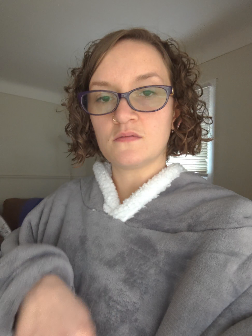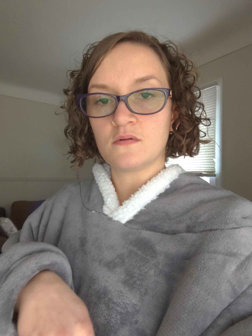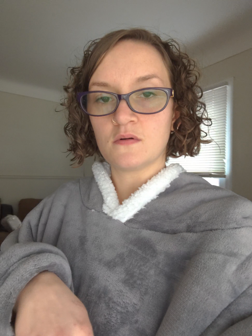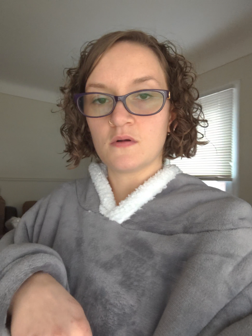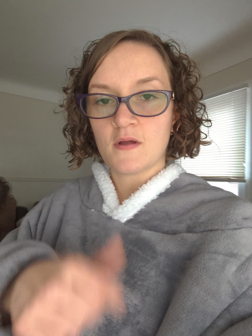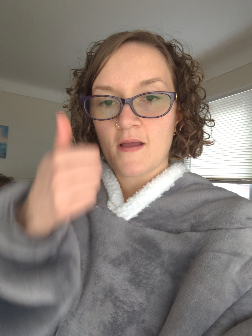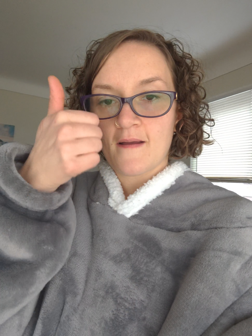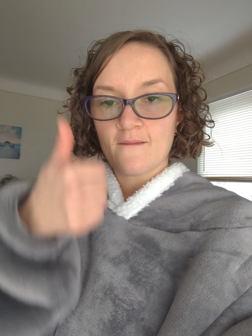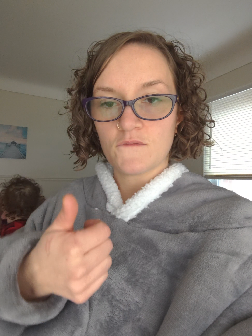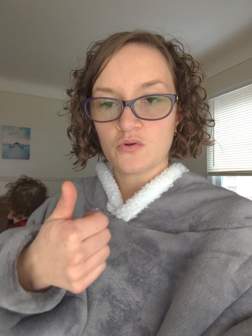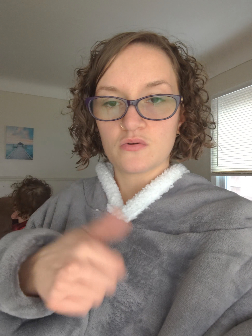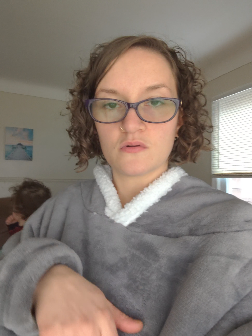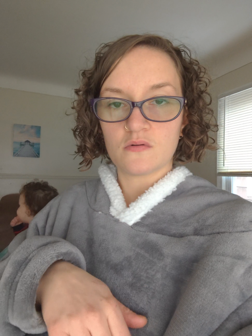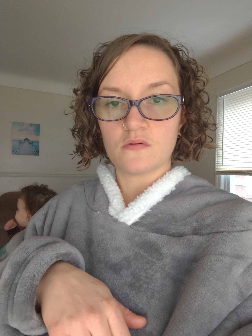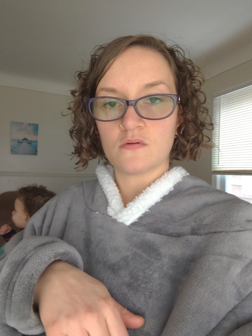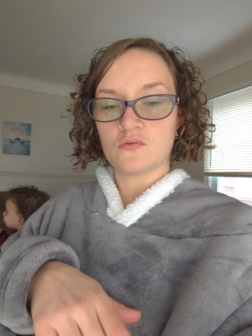every